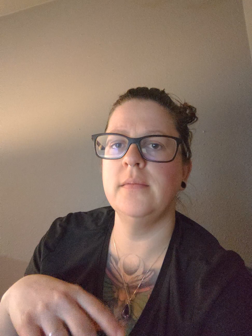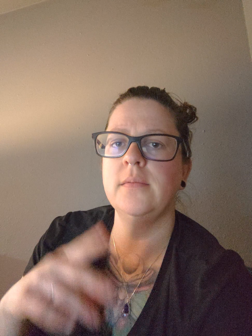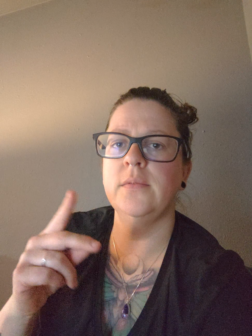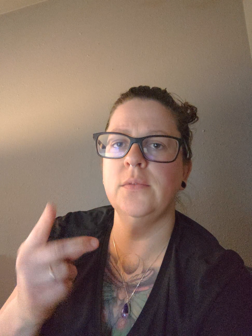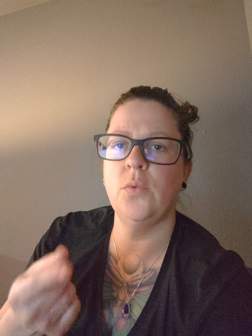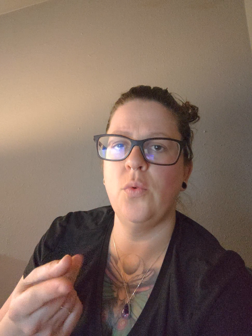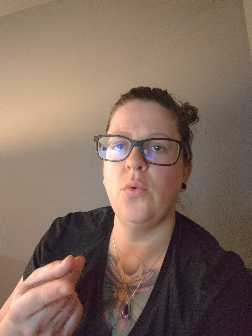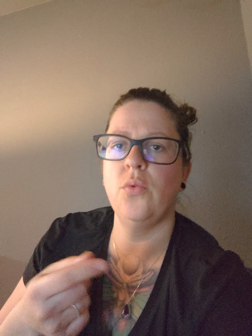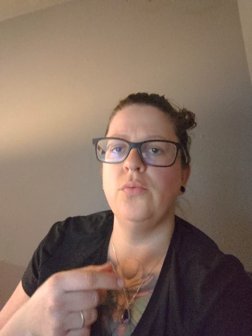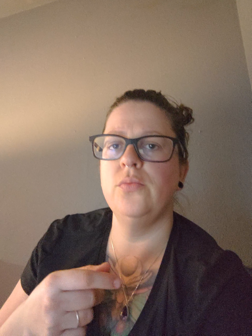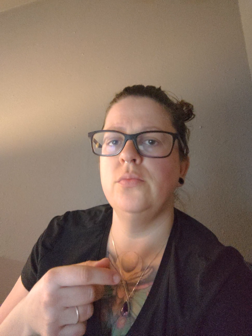dog